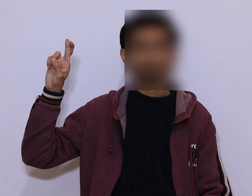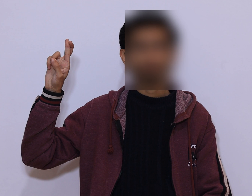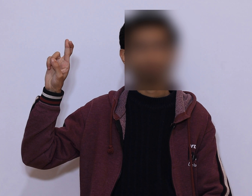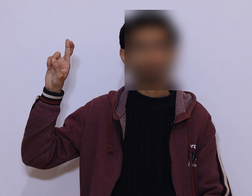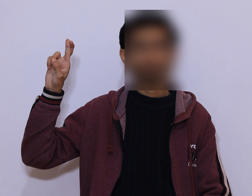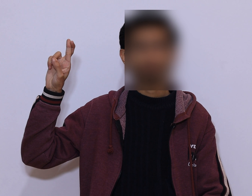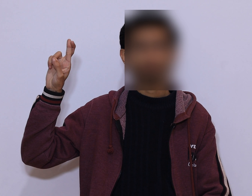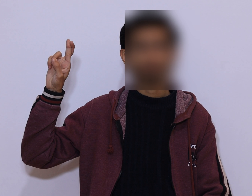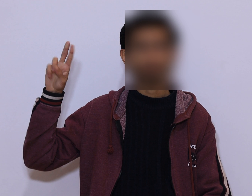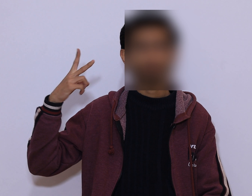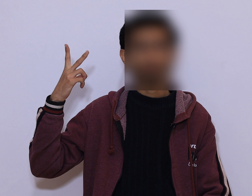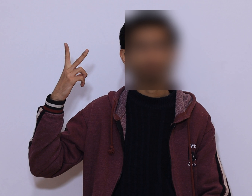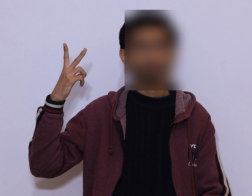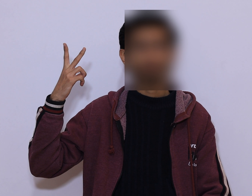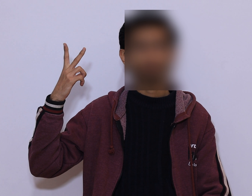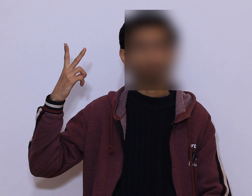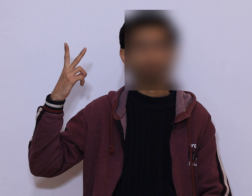ڑ